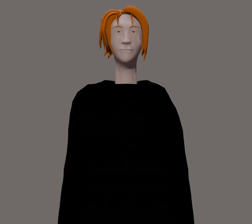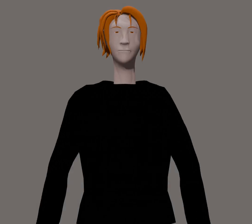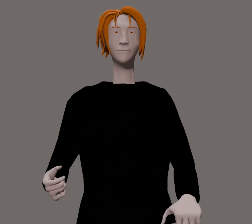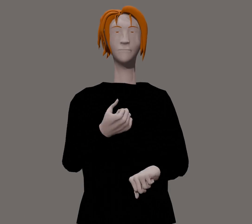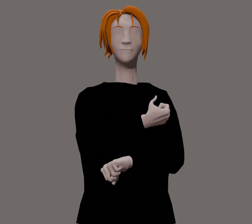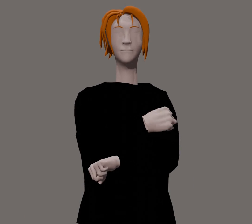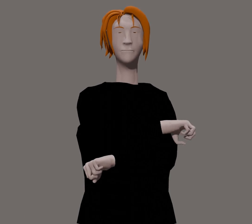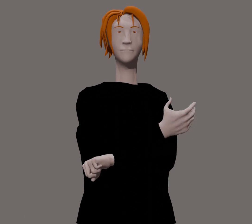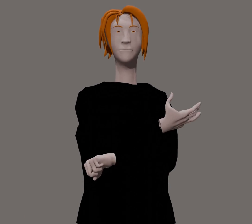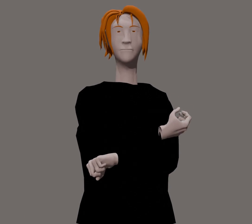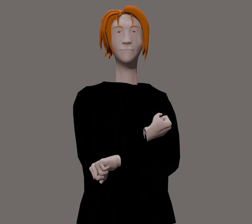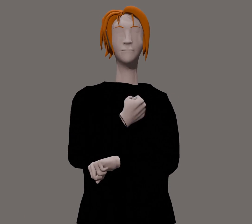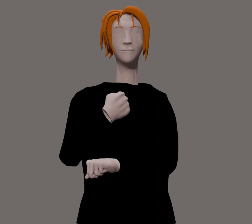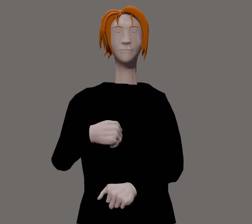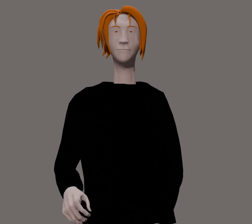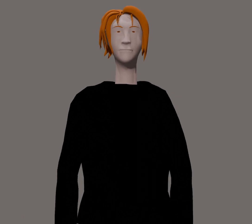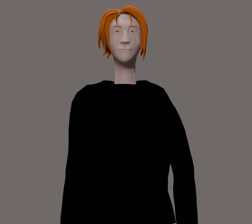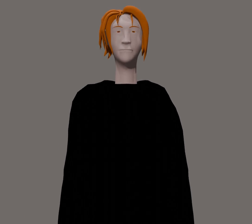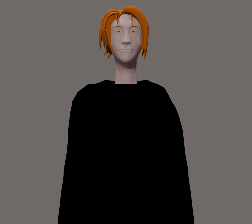Confiscate